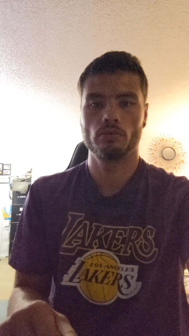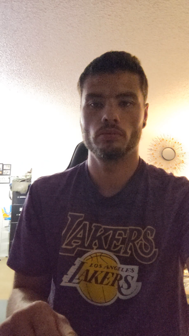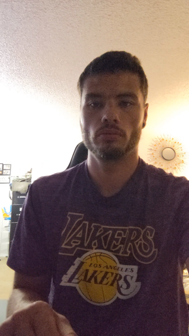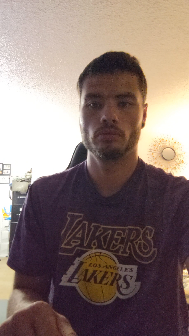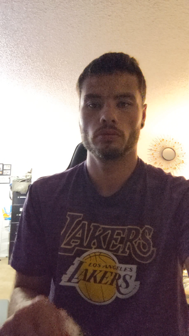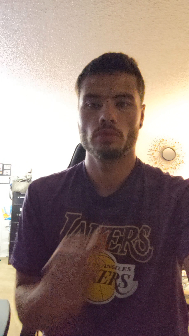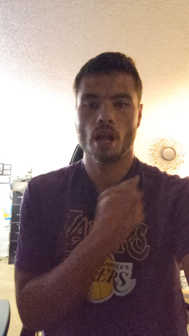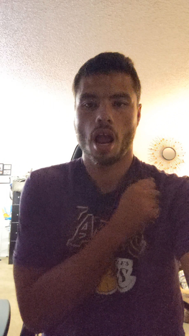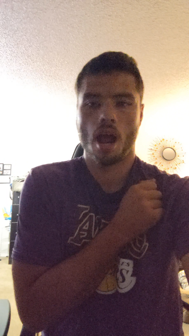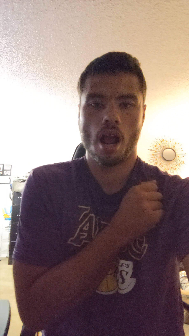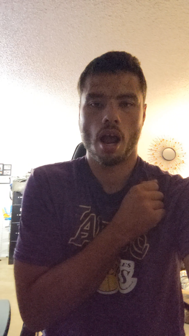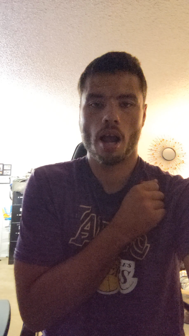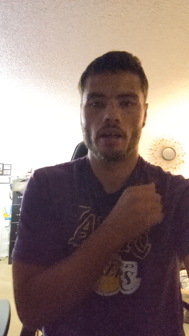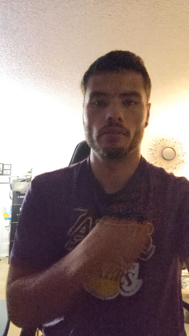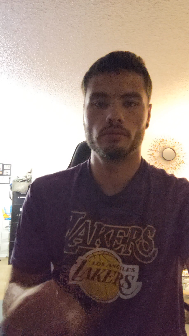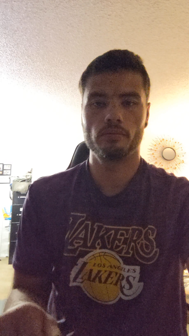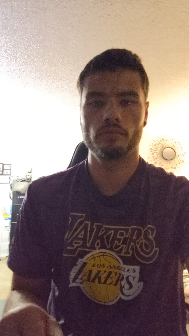hug